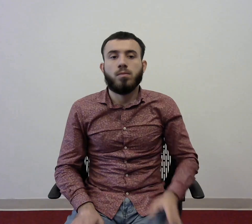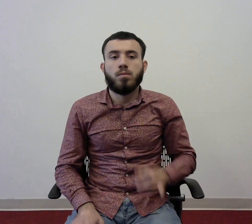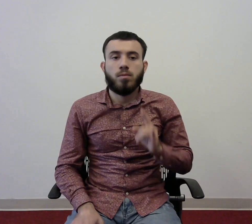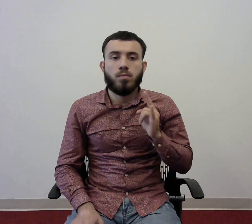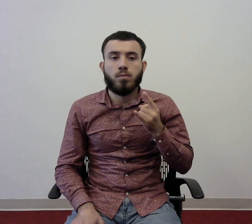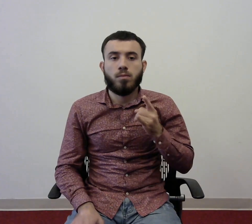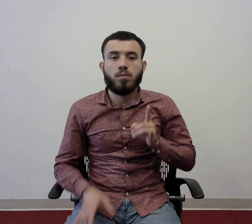uşaq